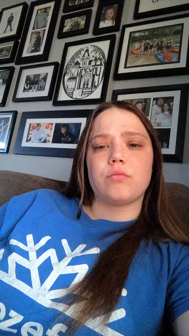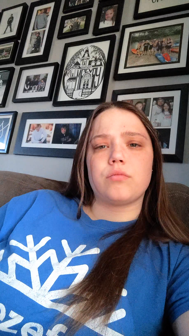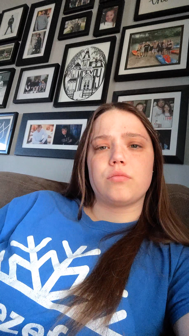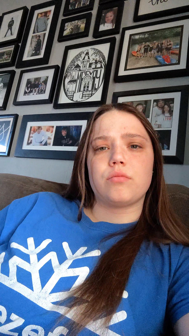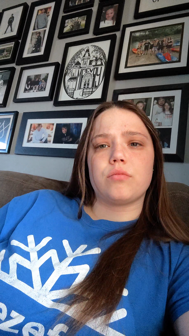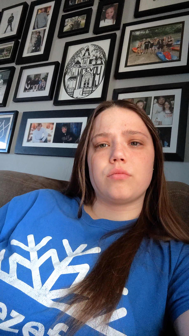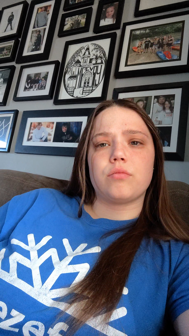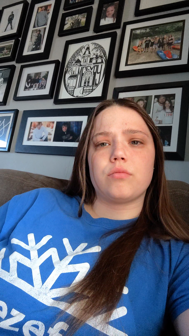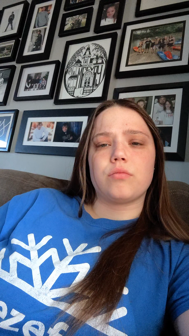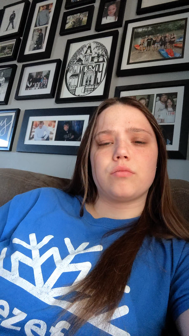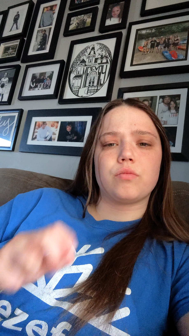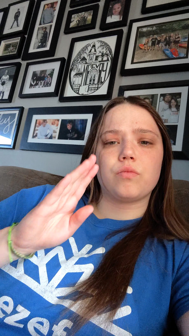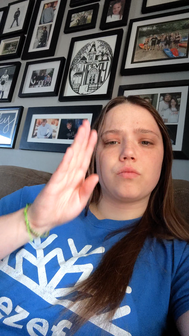over